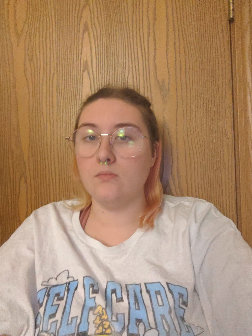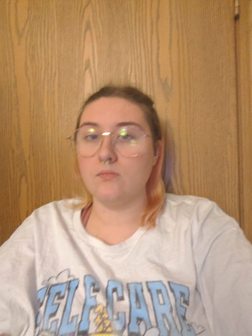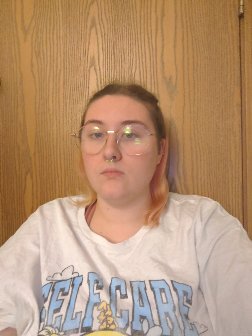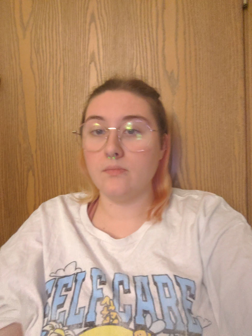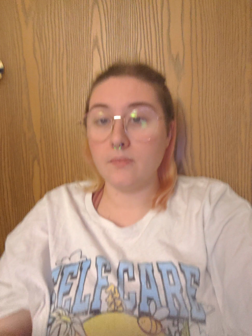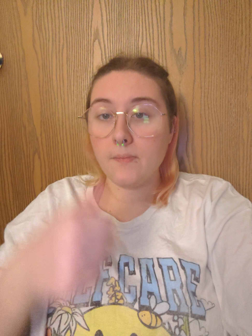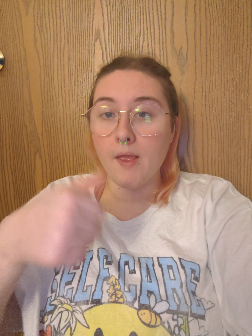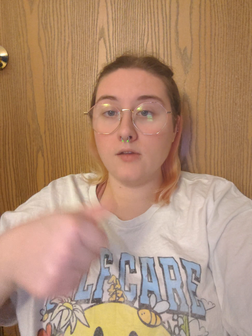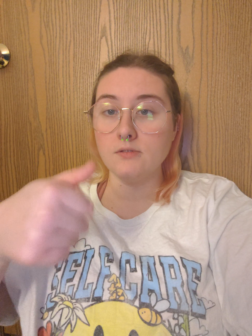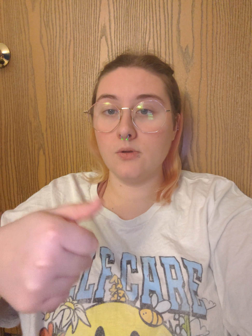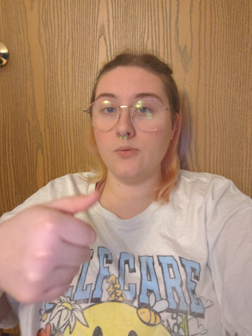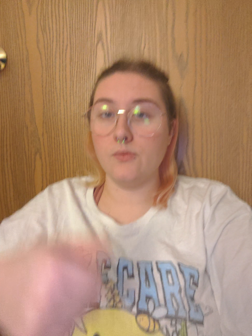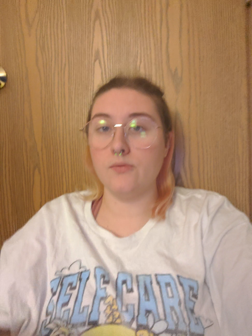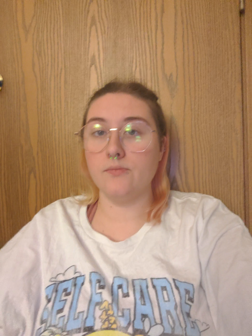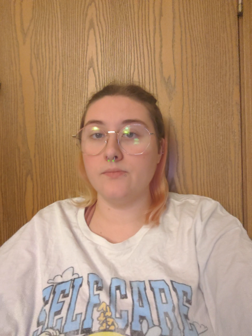puzzle